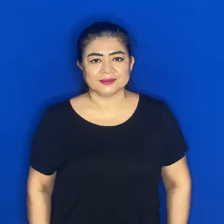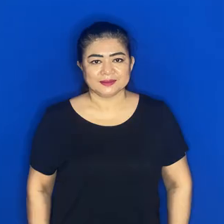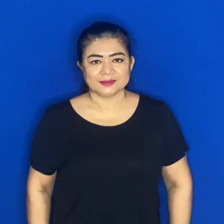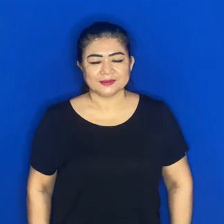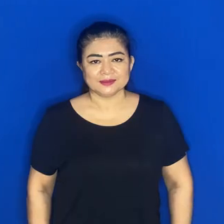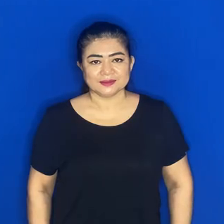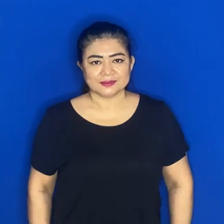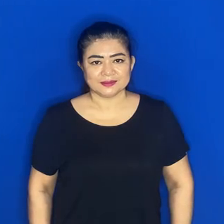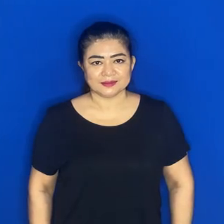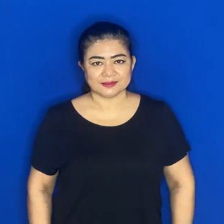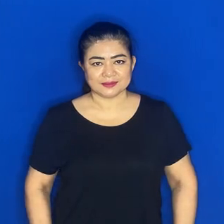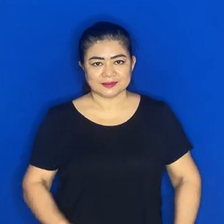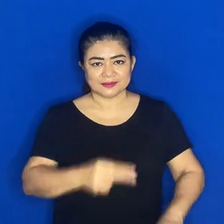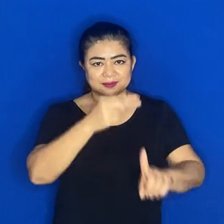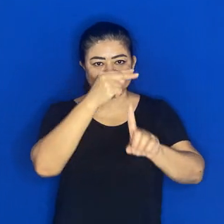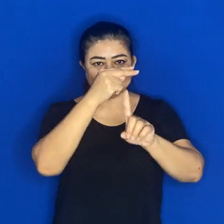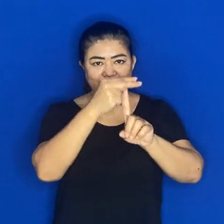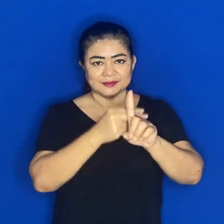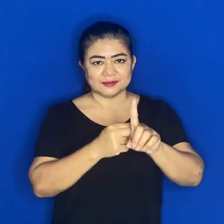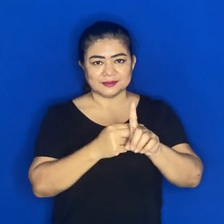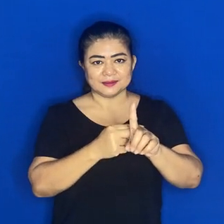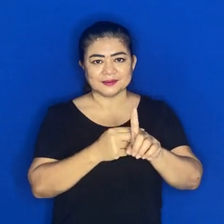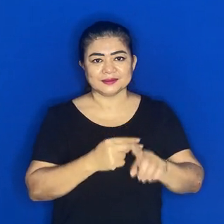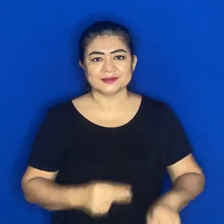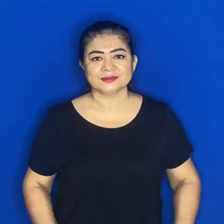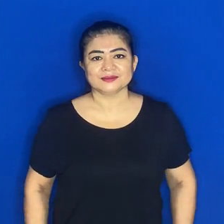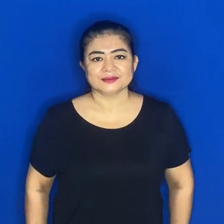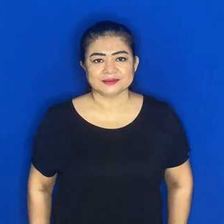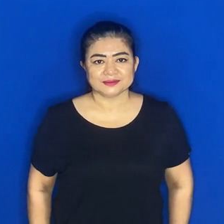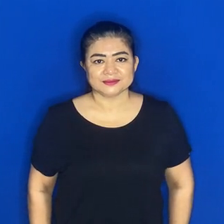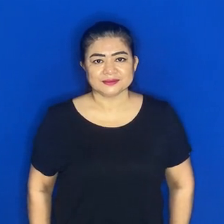november